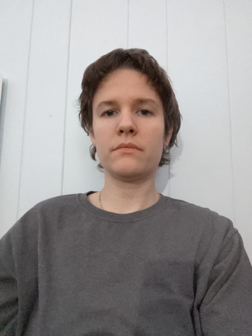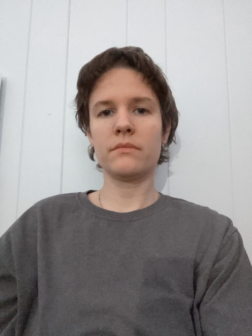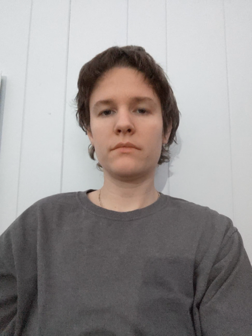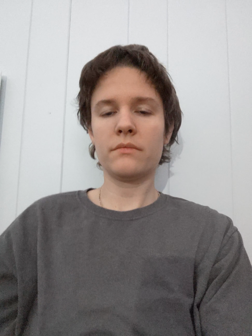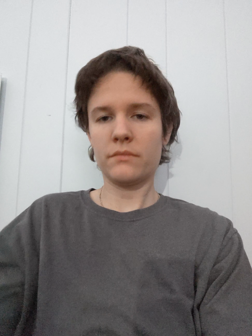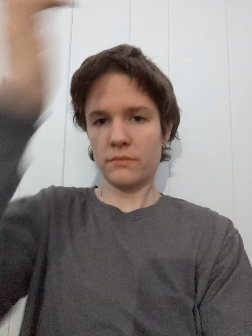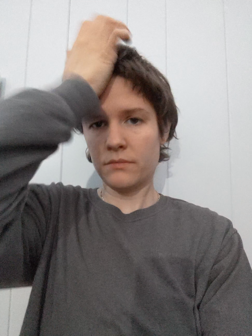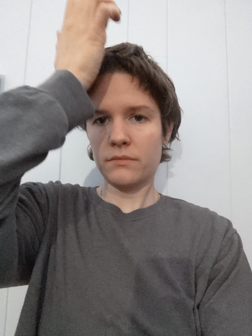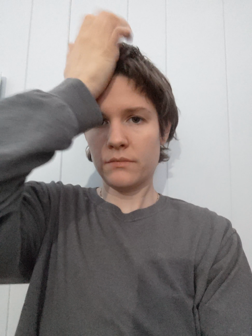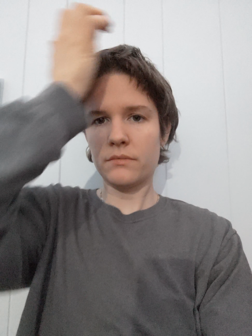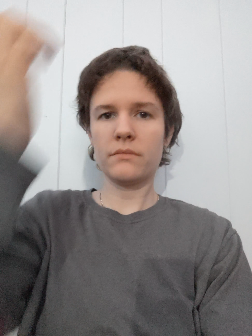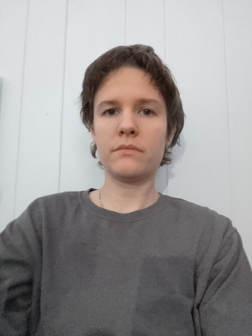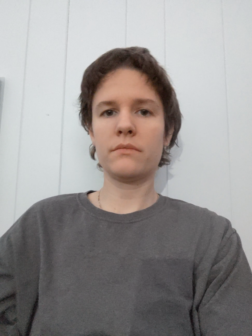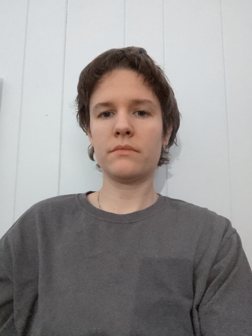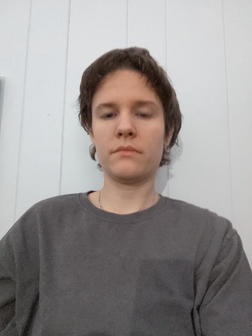garbage